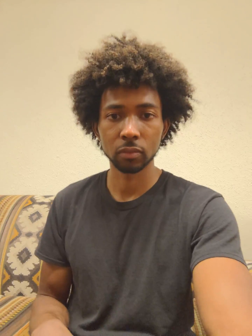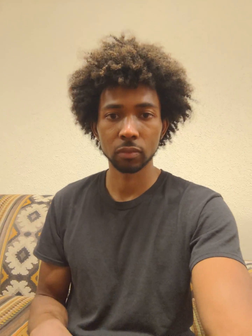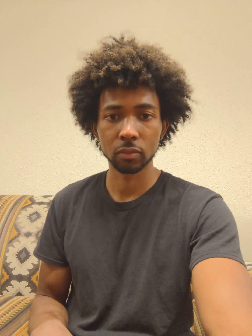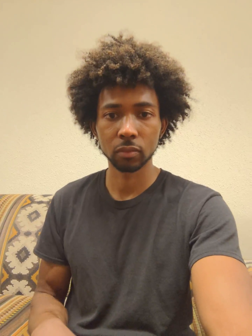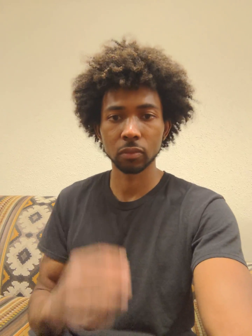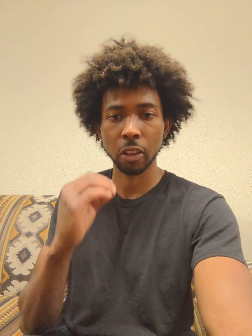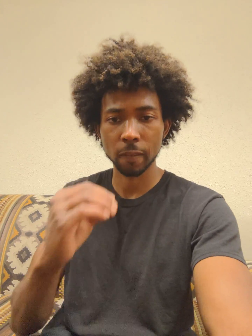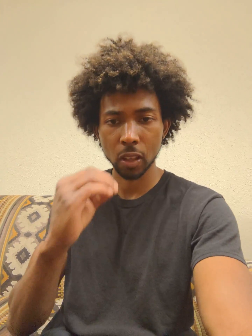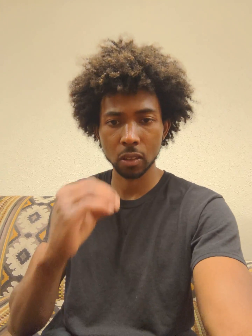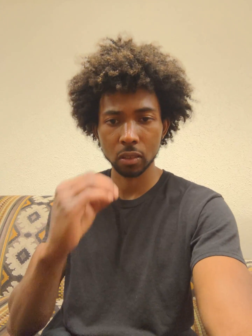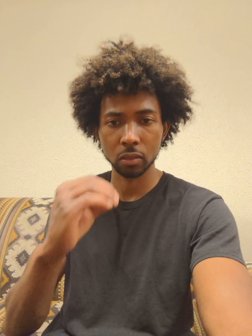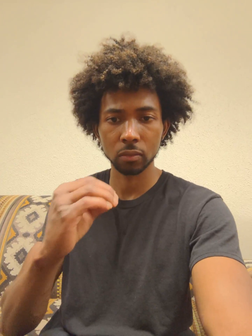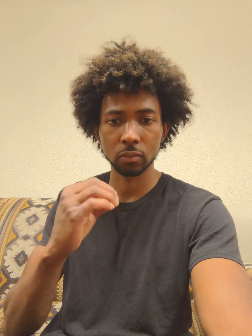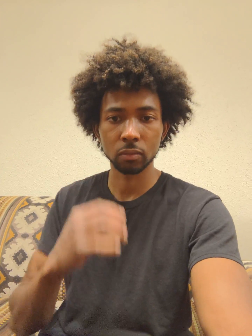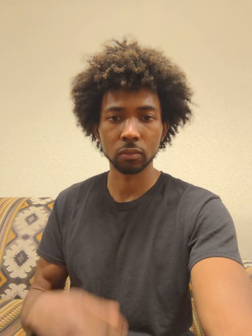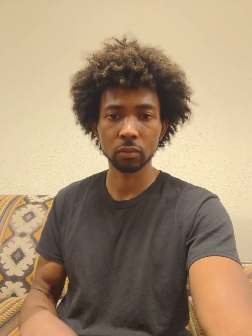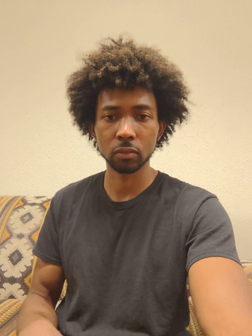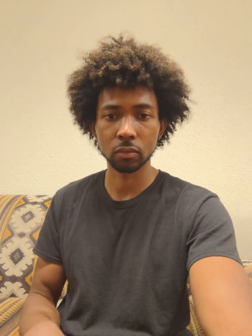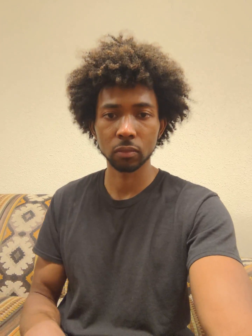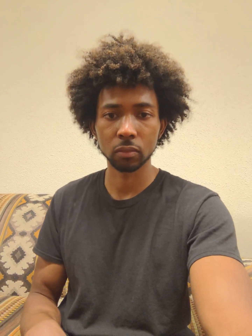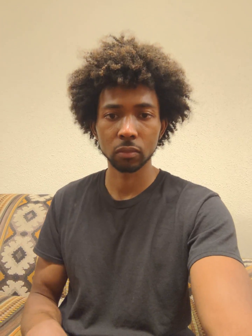fix